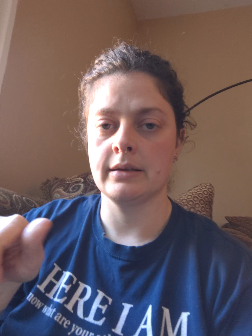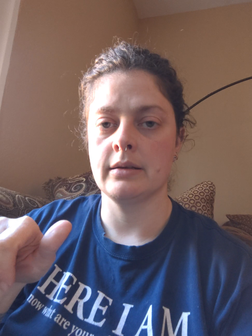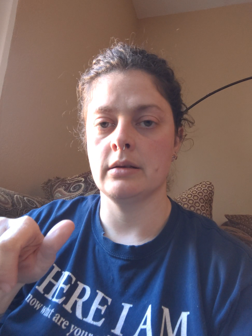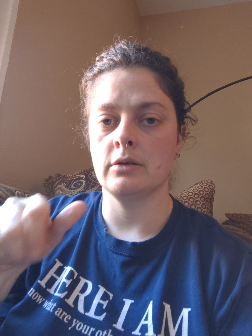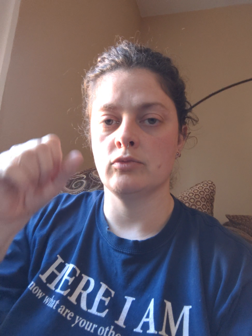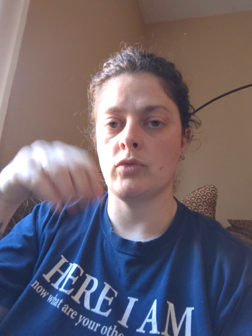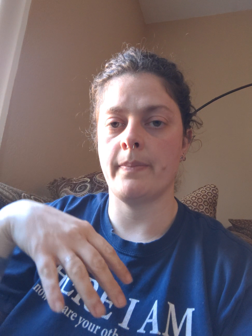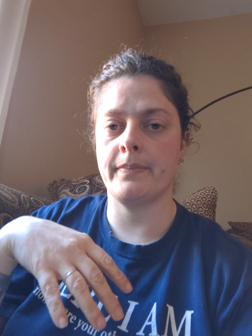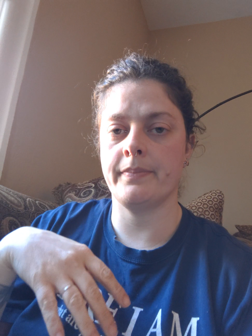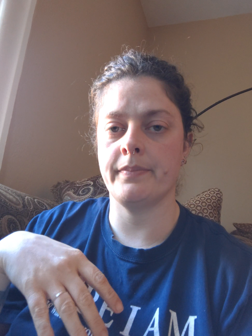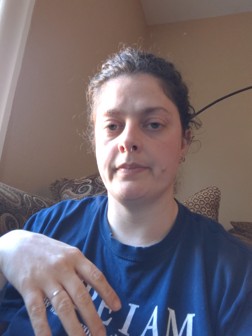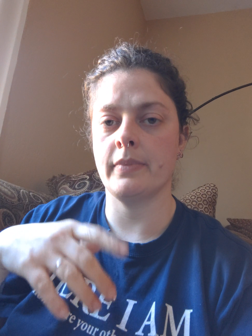drop